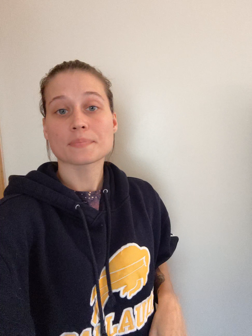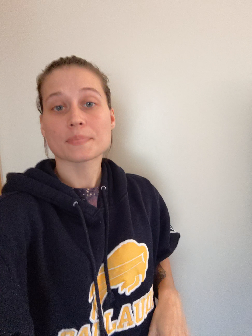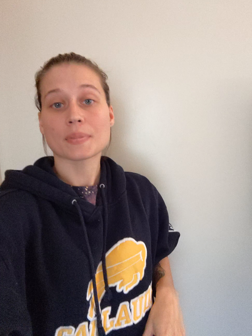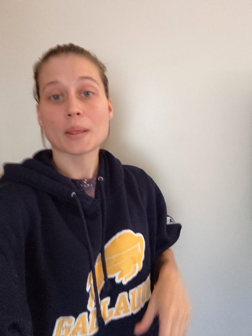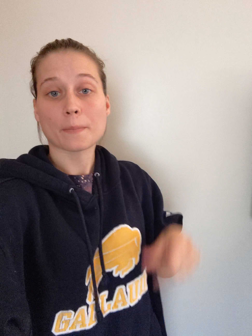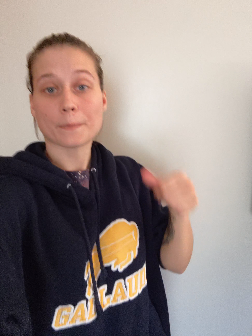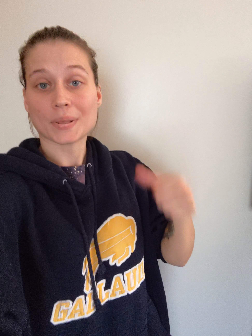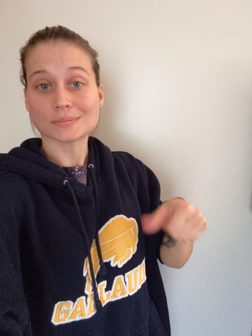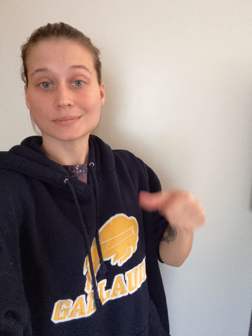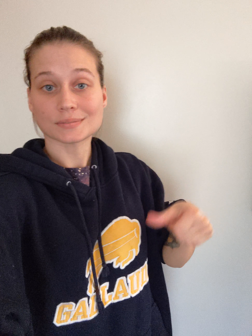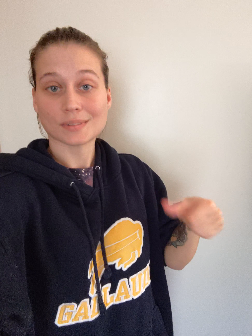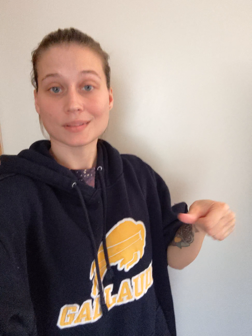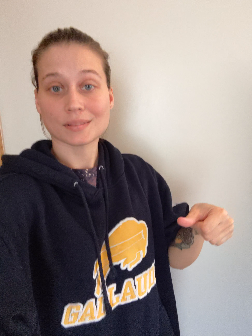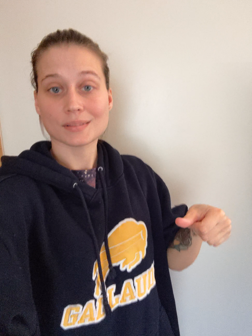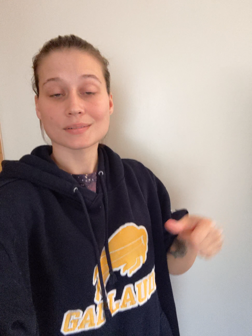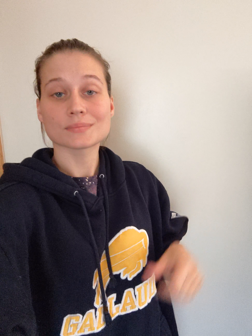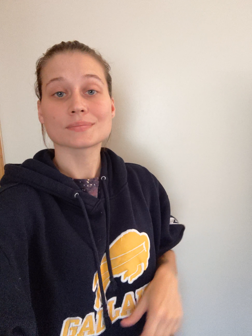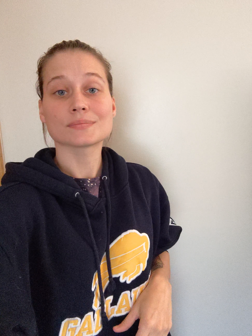puzzle